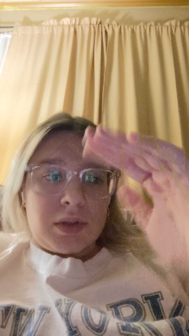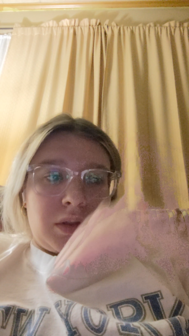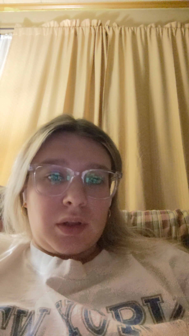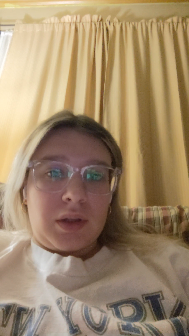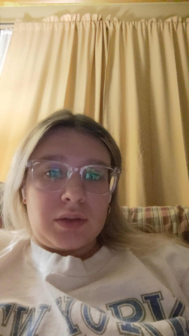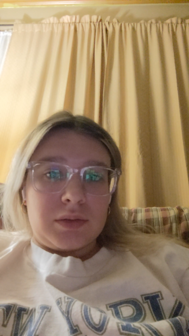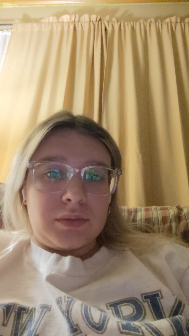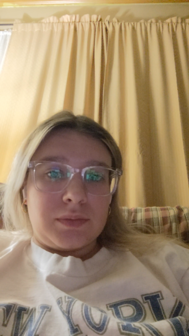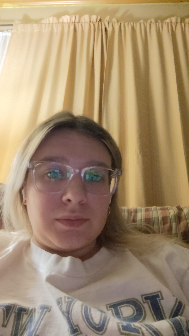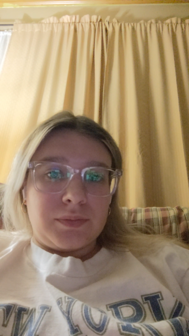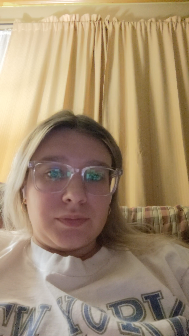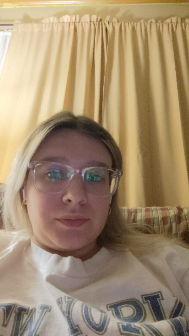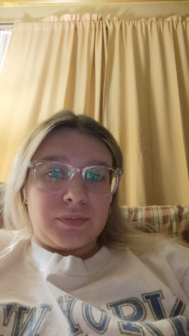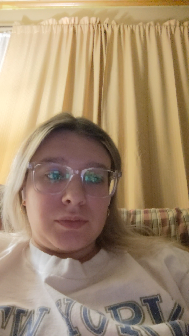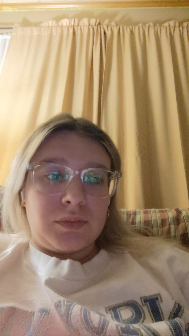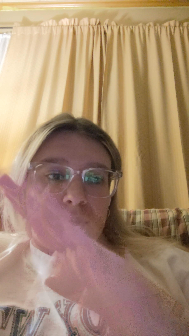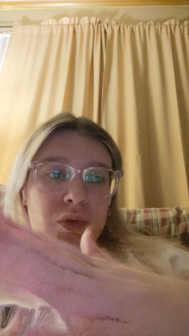cook